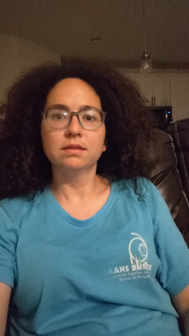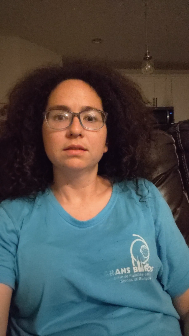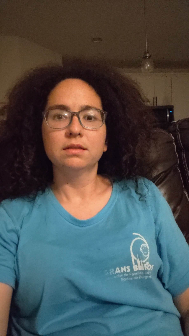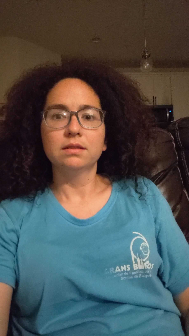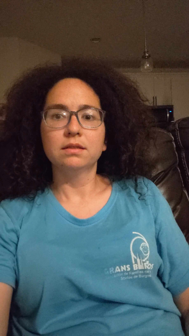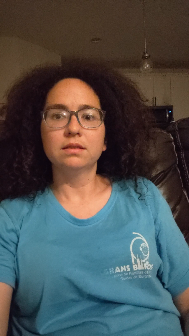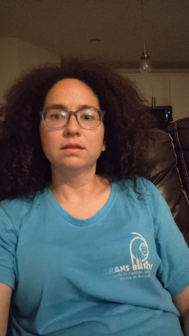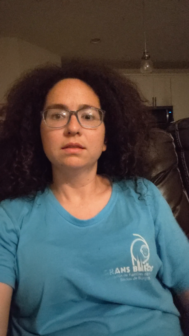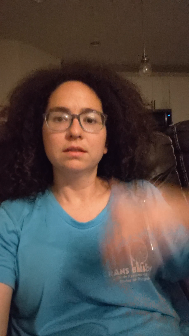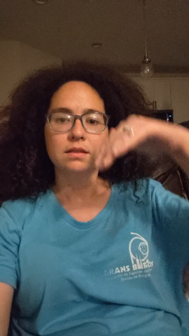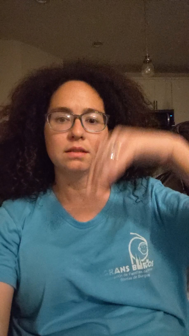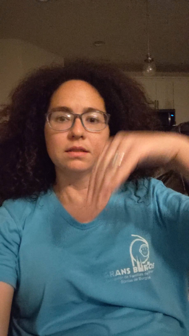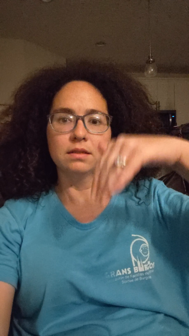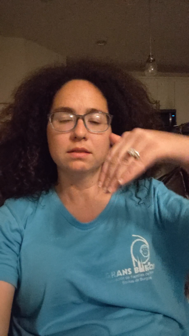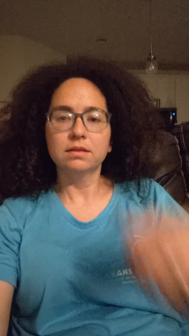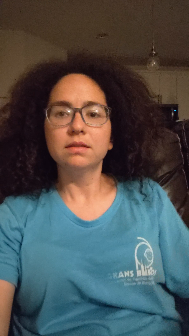doctor